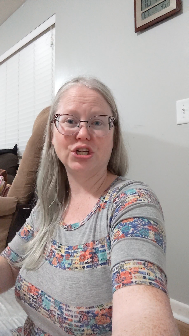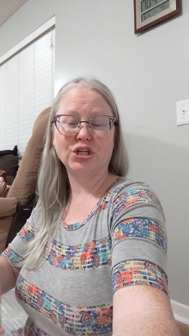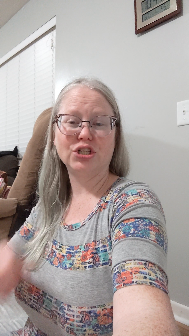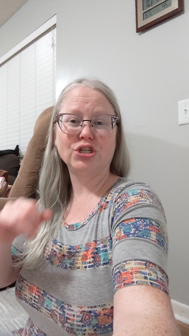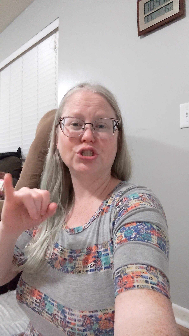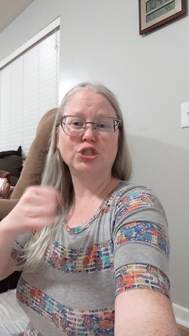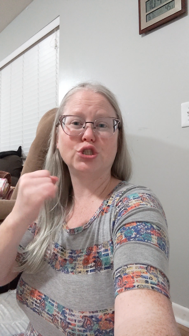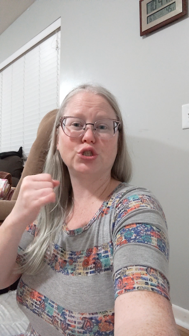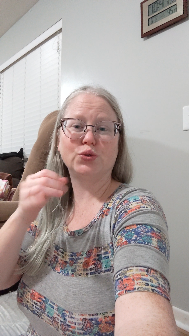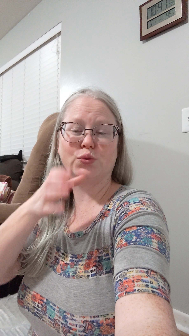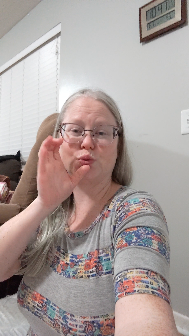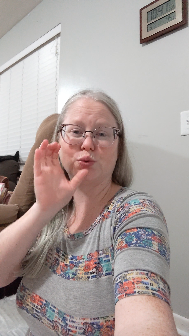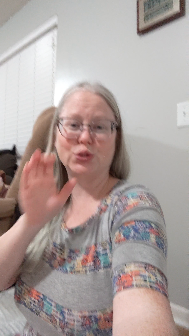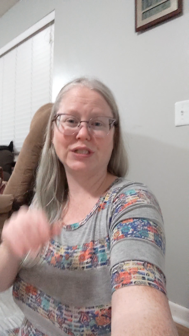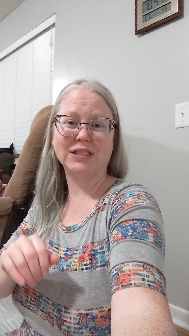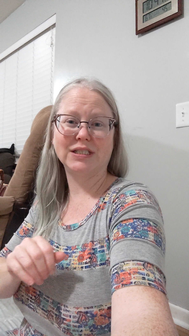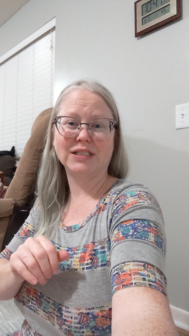juice